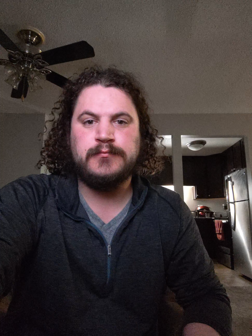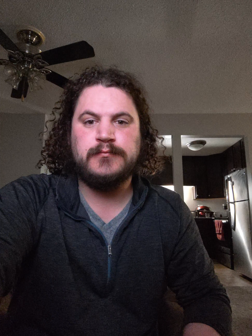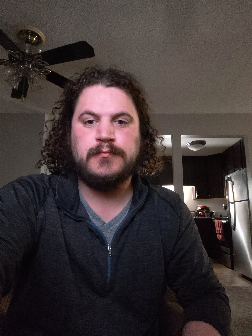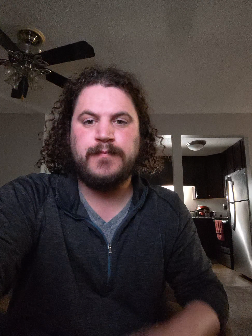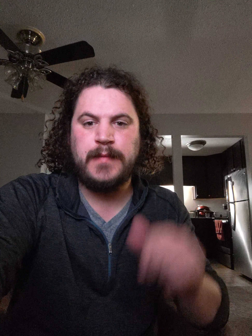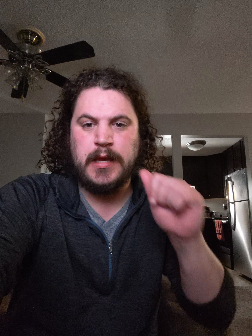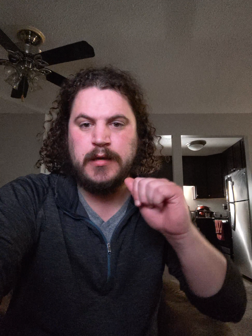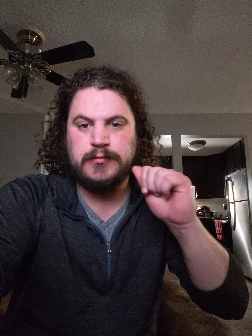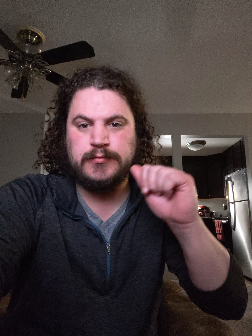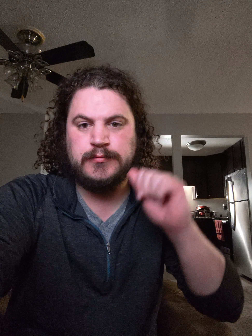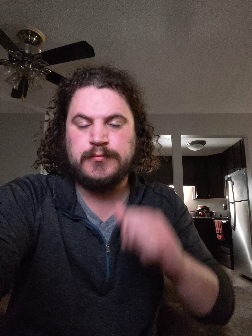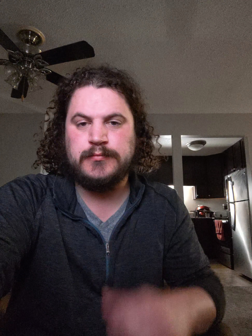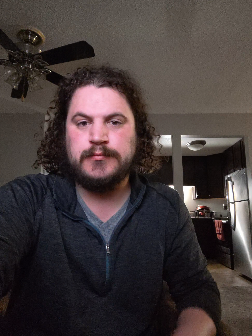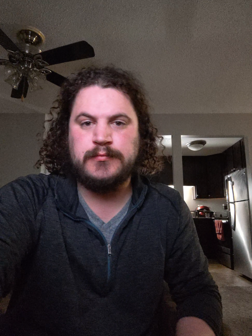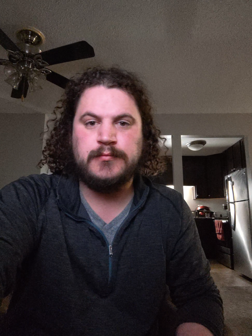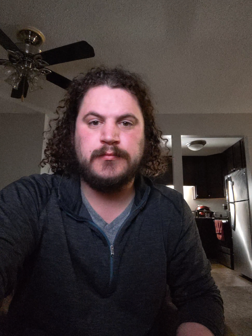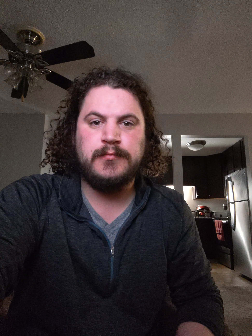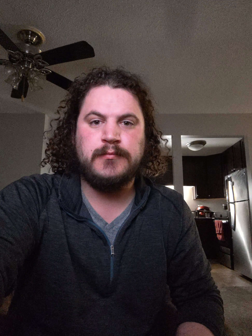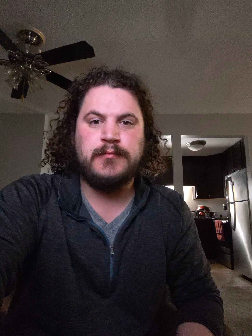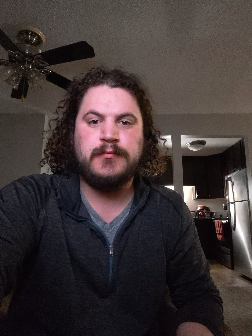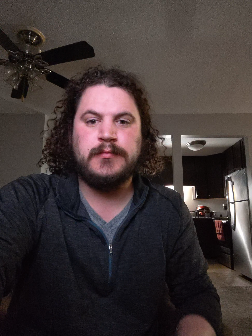aunt